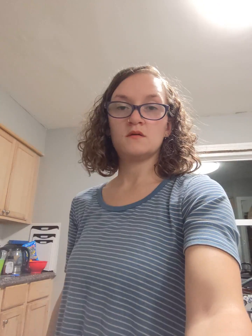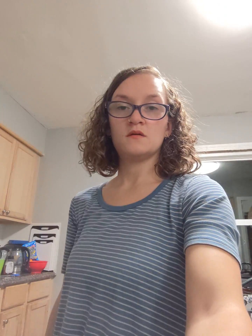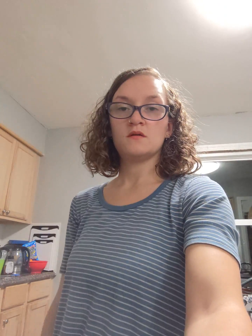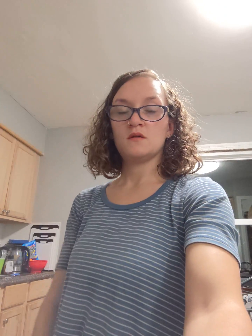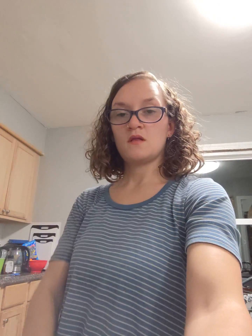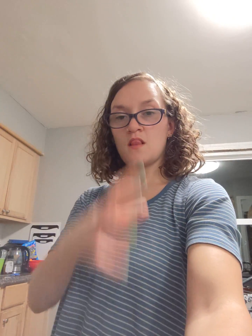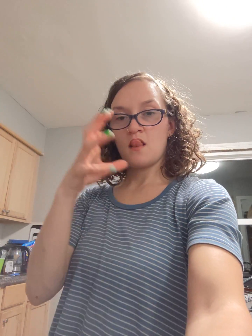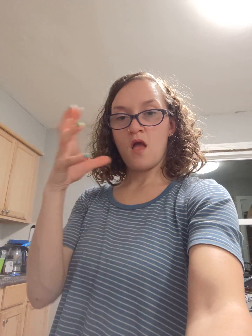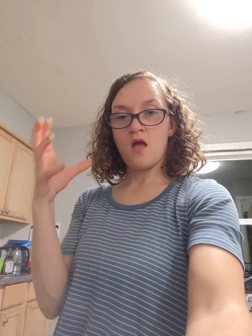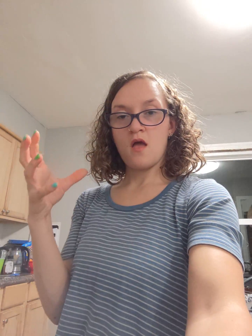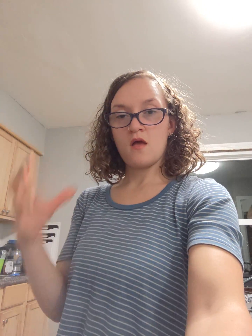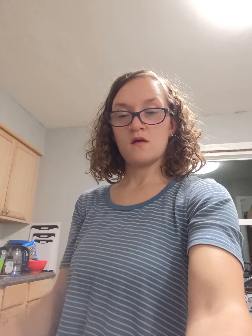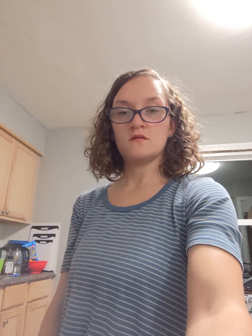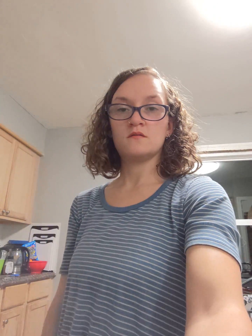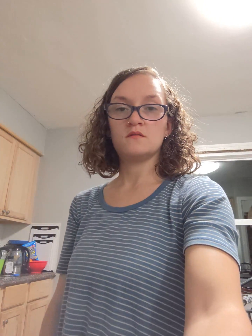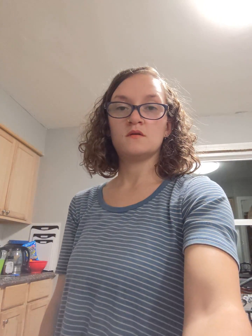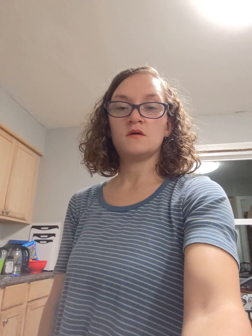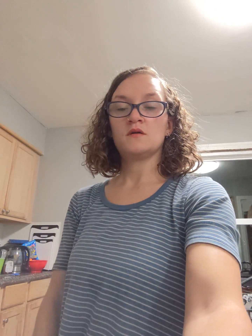a lot